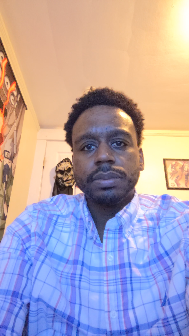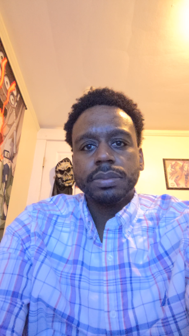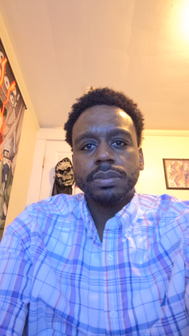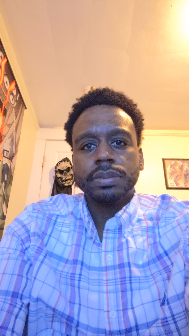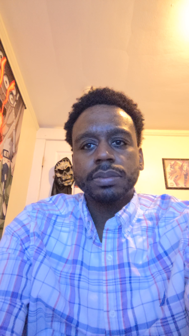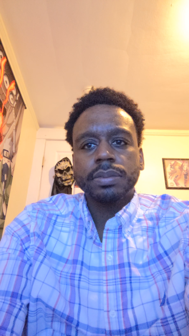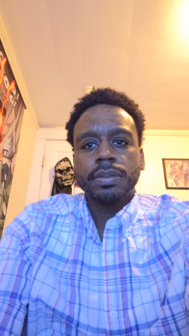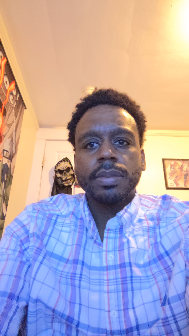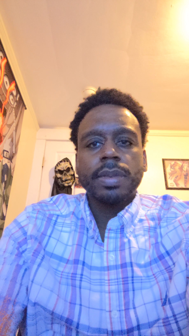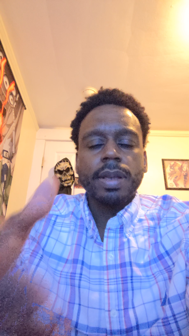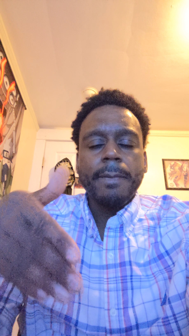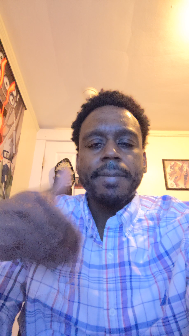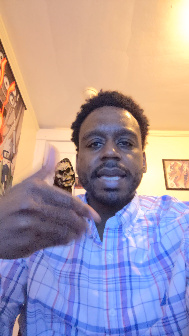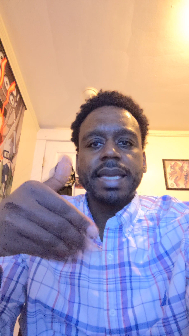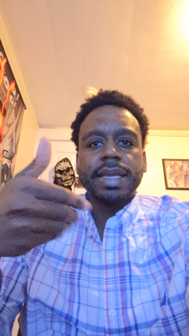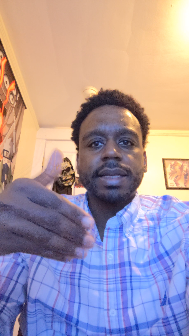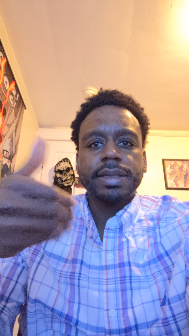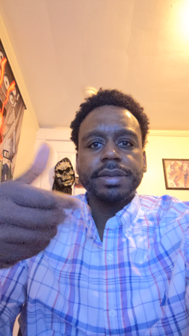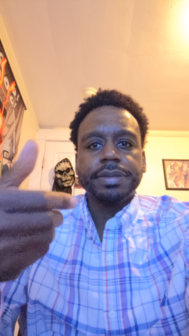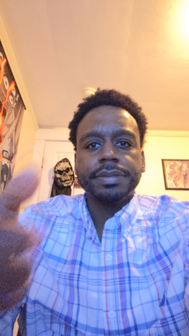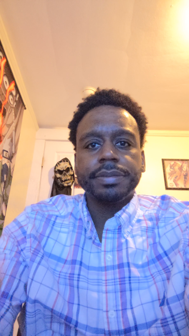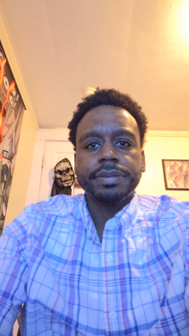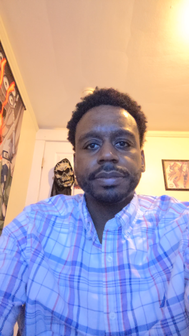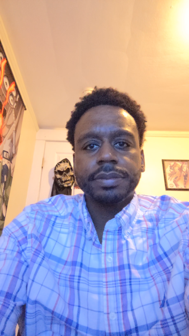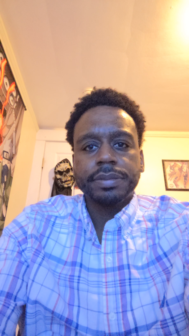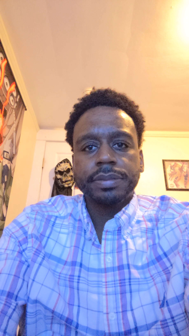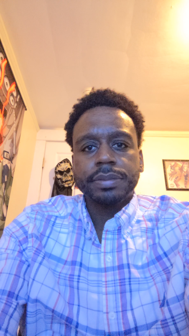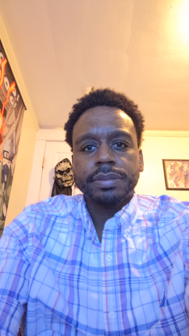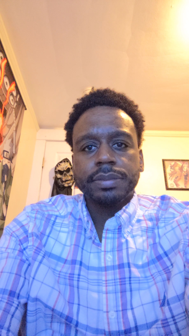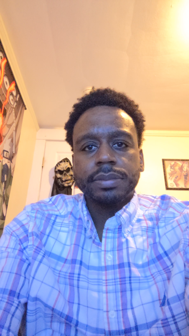pants